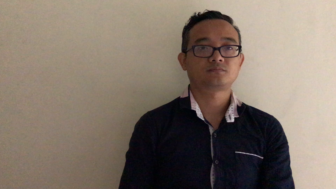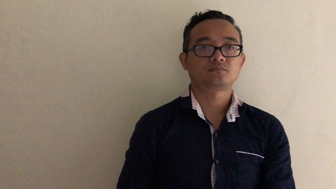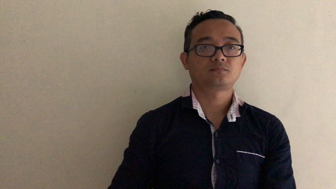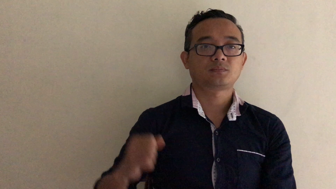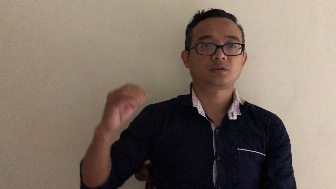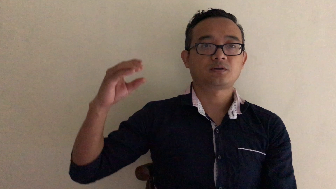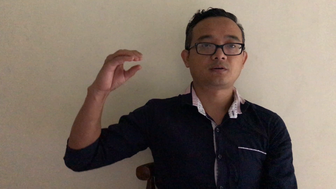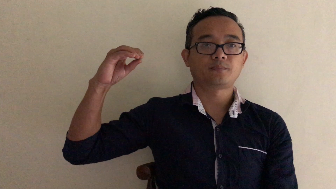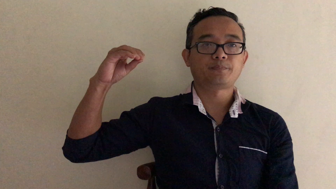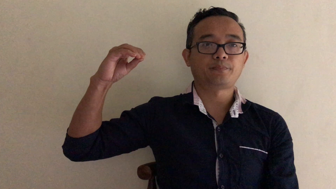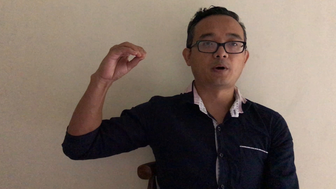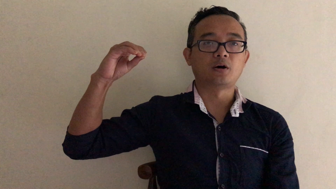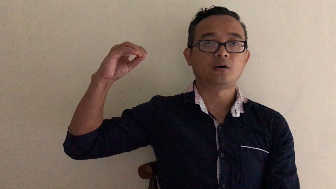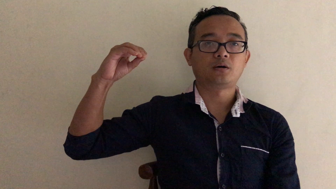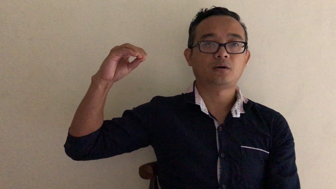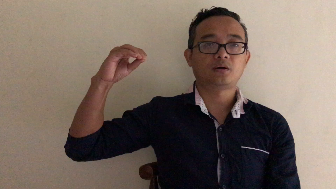प